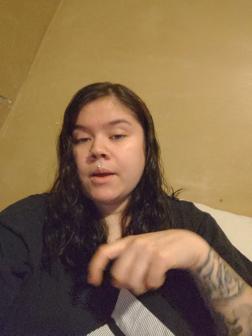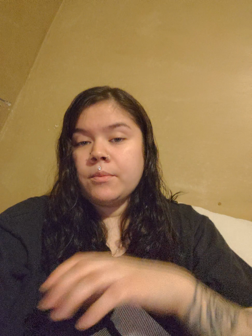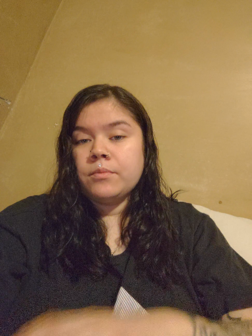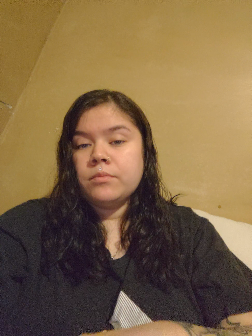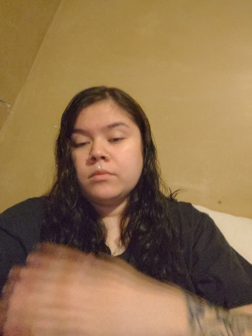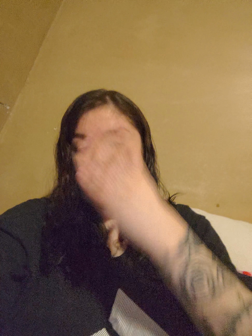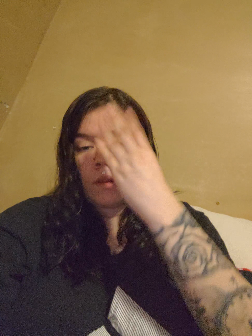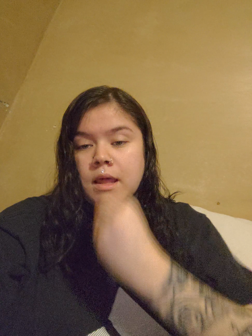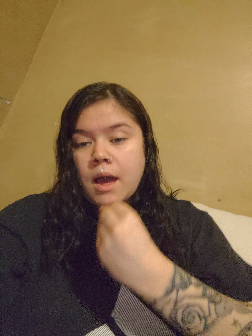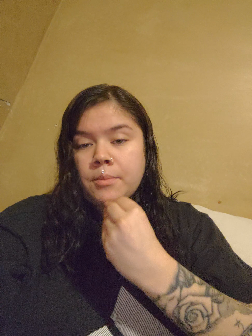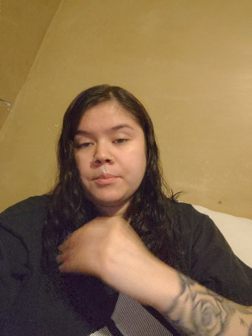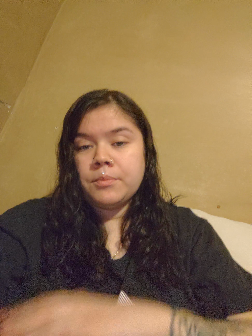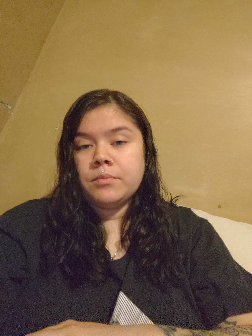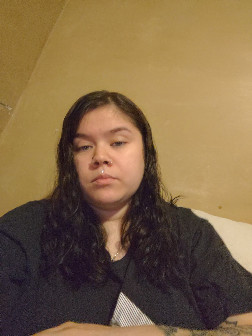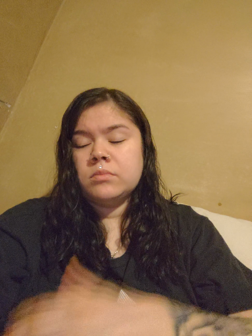nap